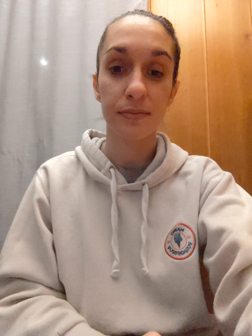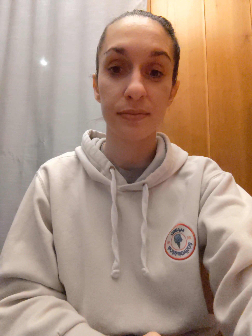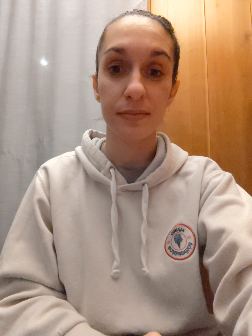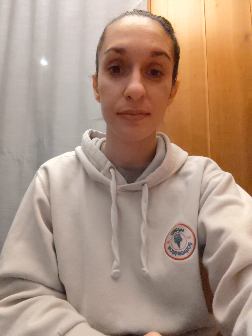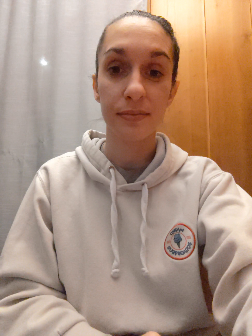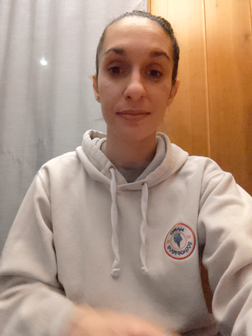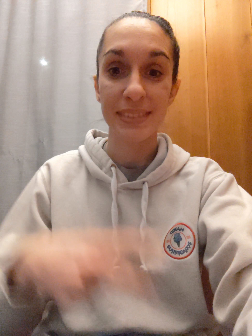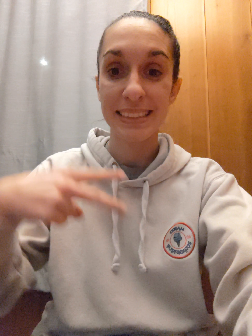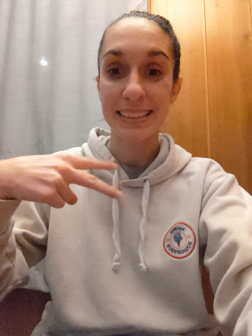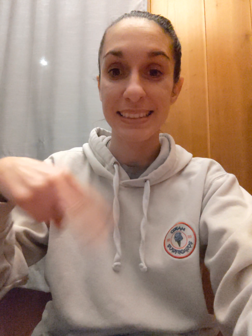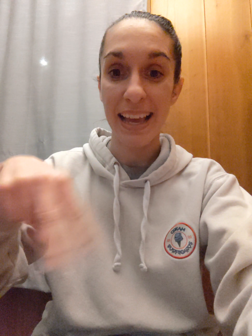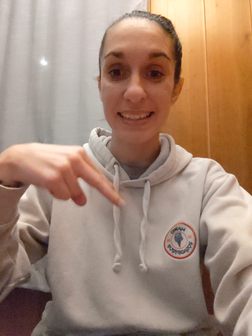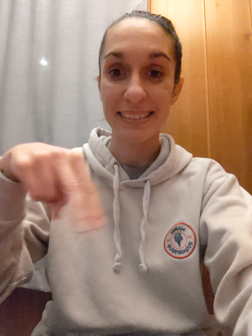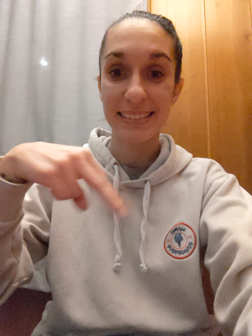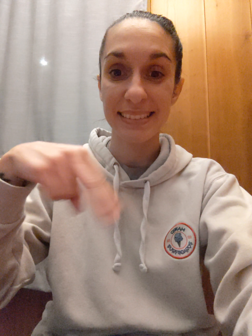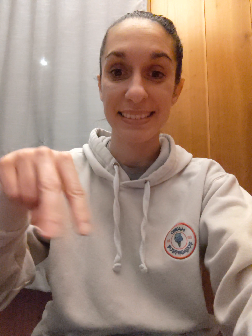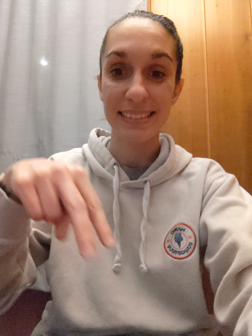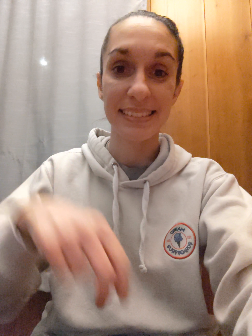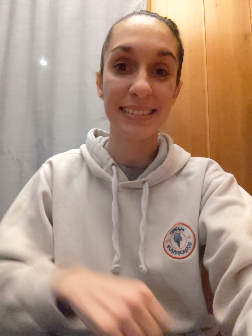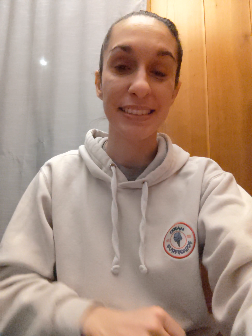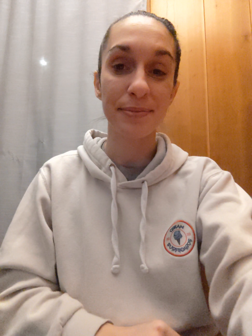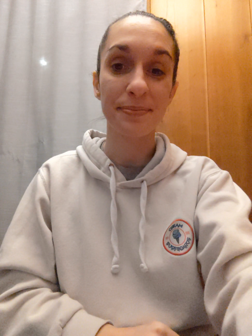dance